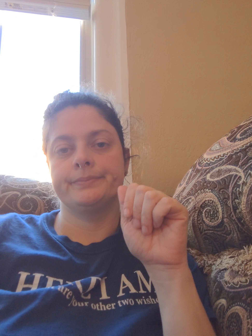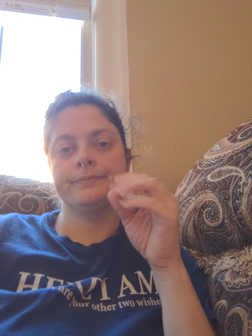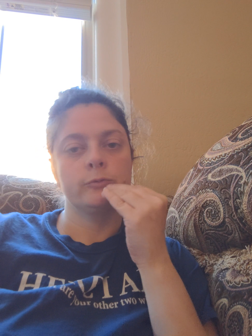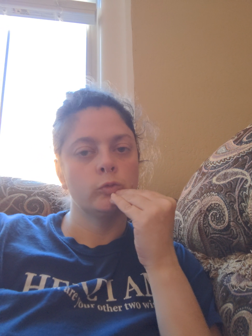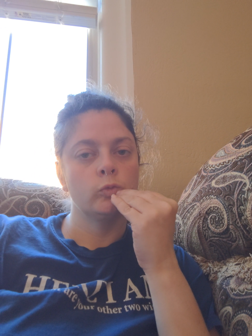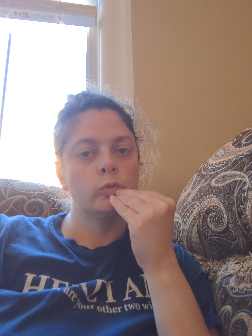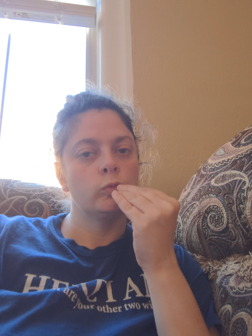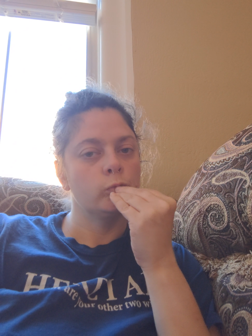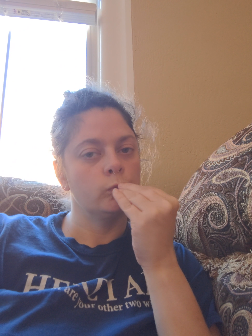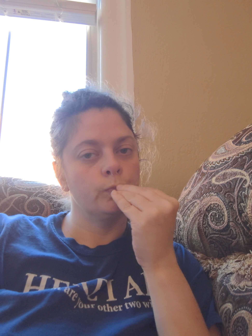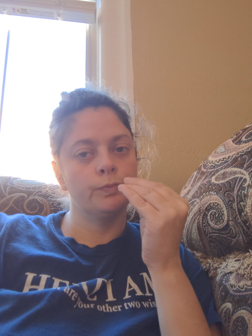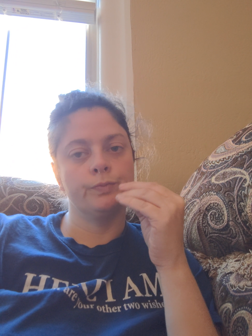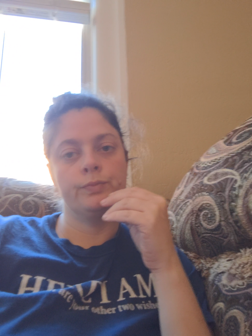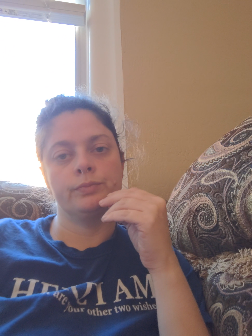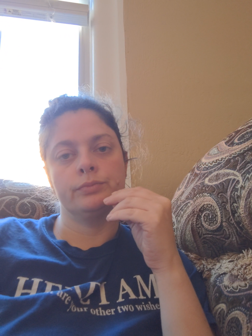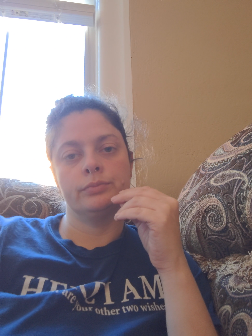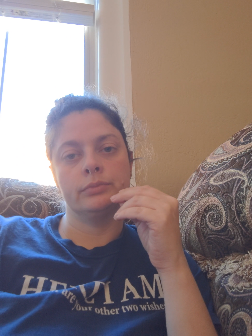food